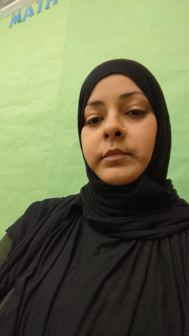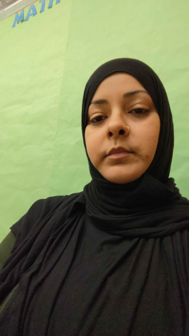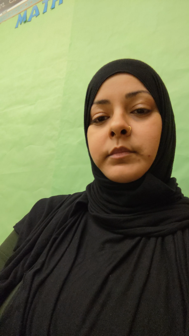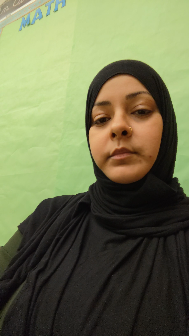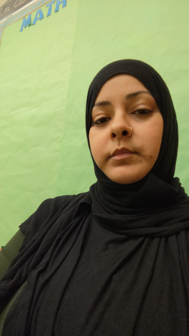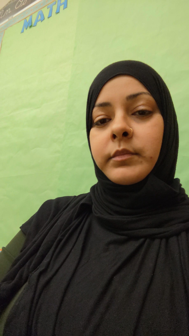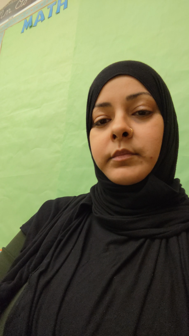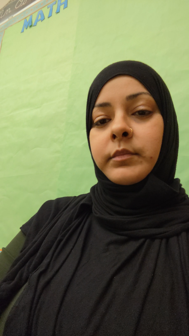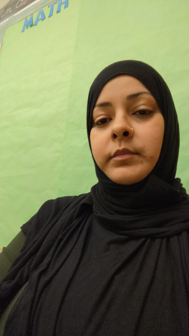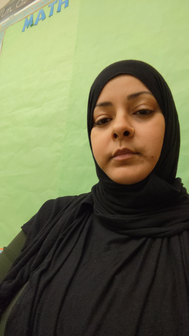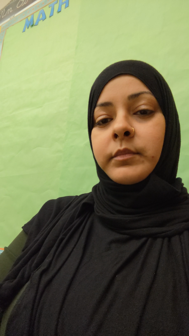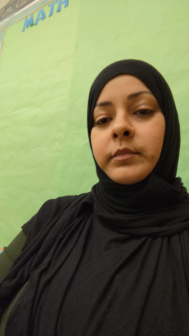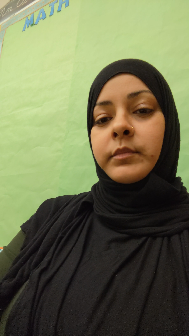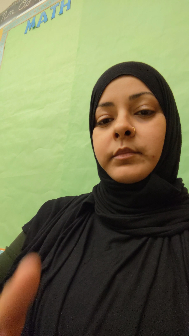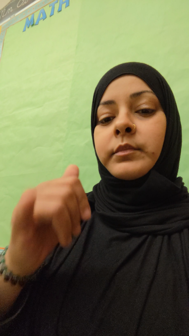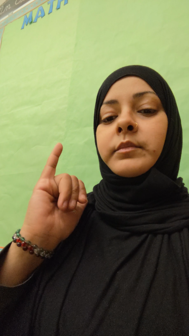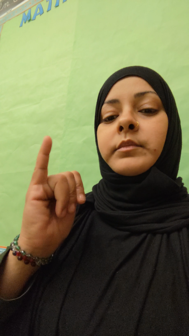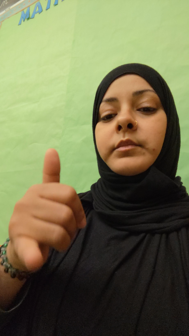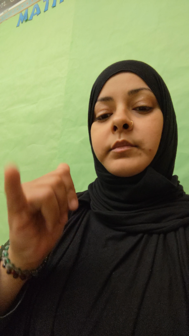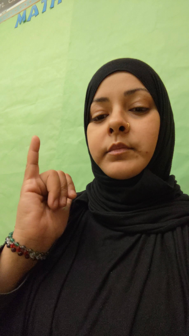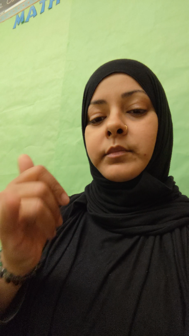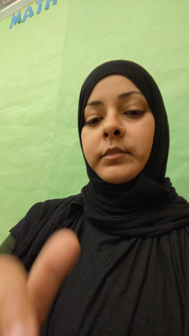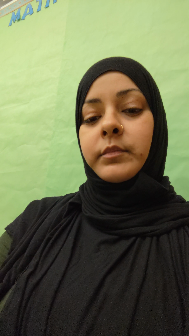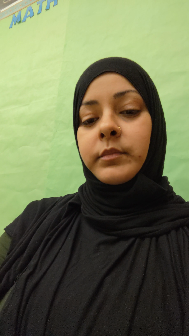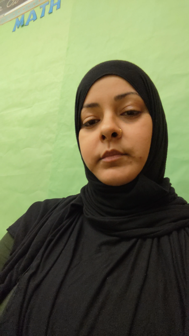rocking chair